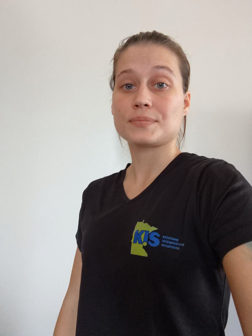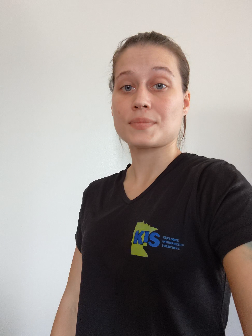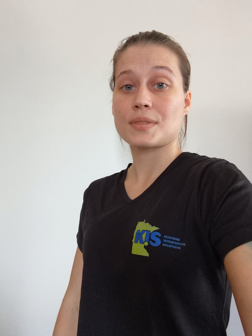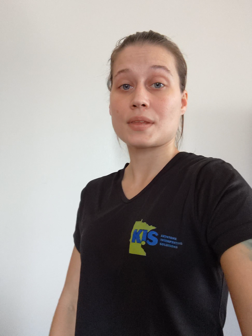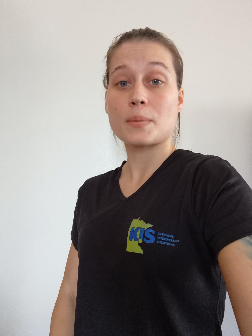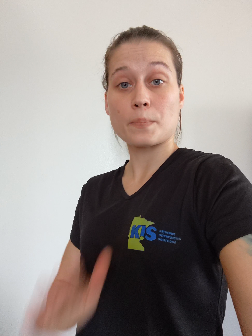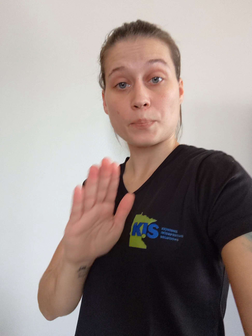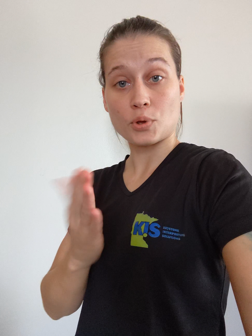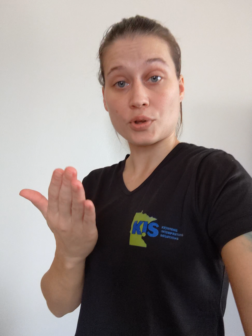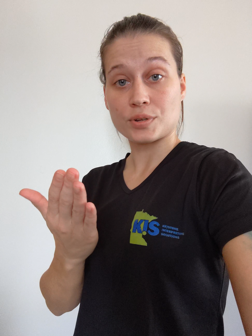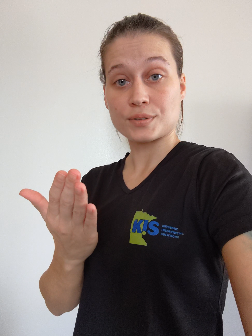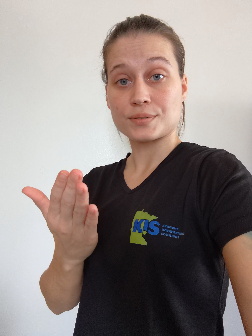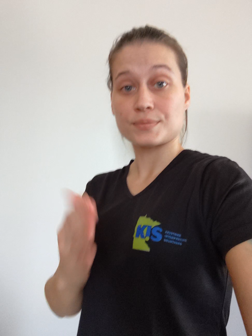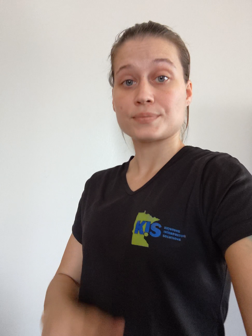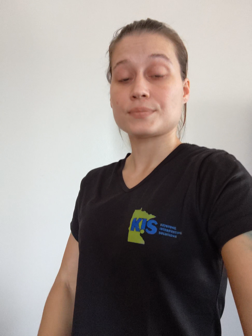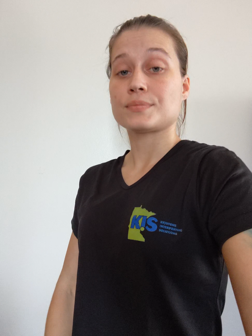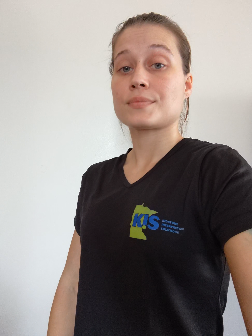book